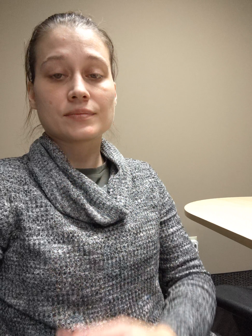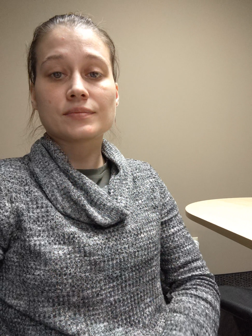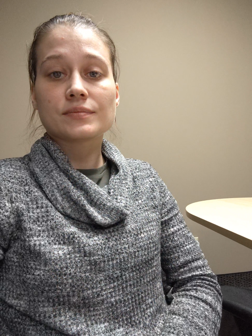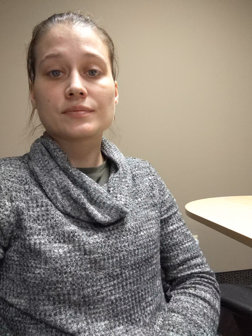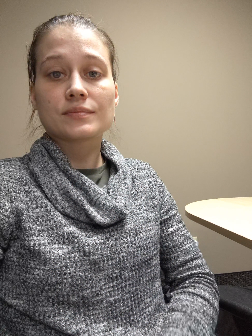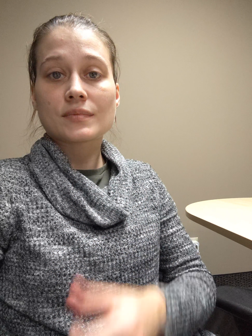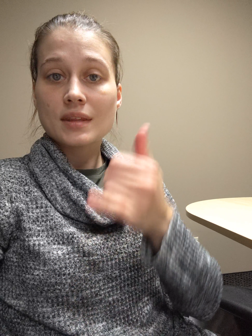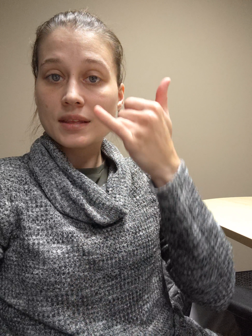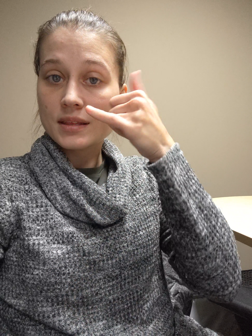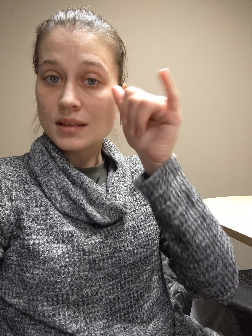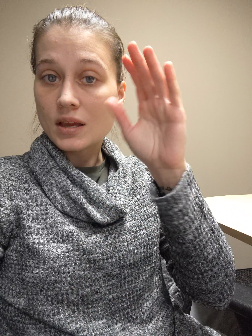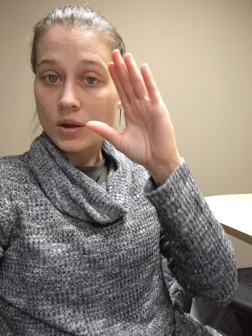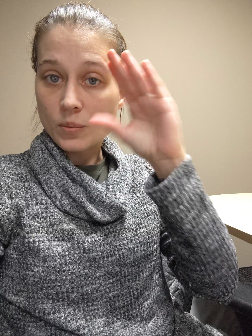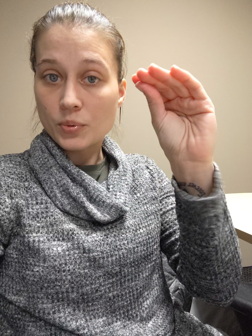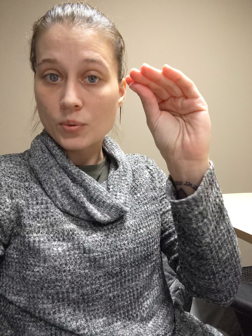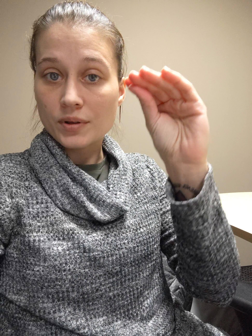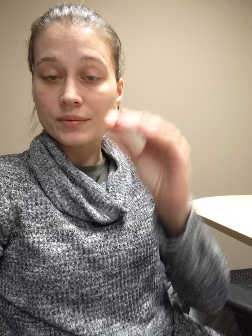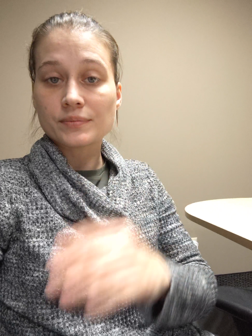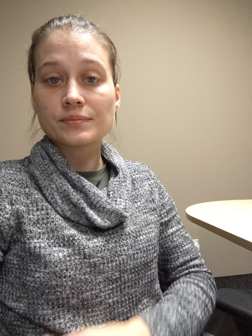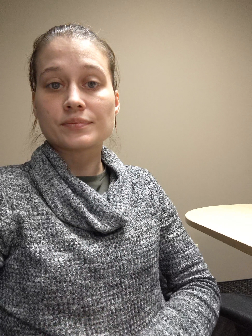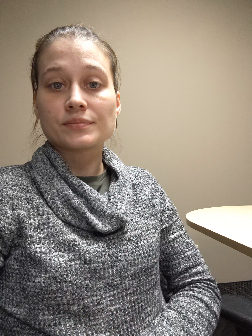cowboy